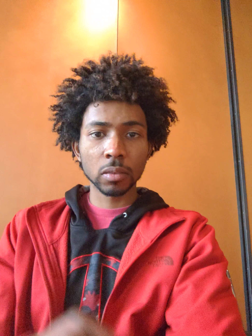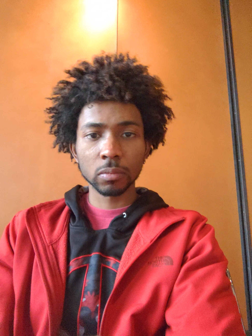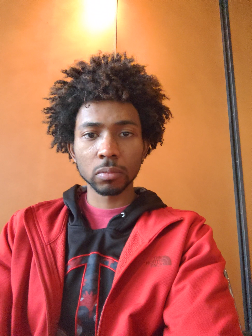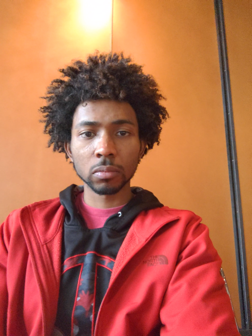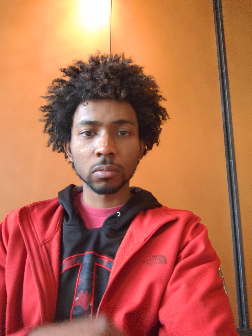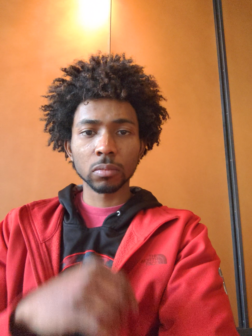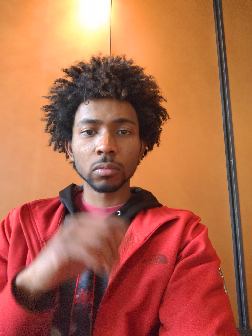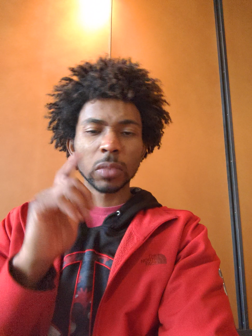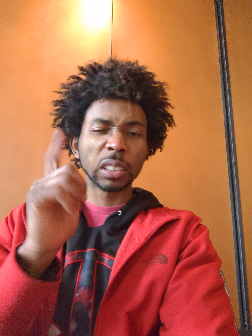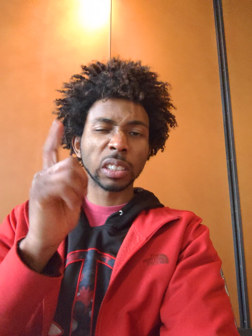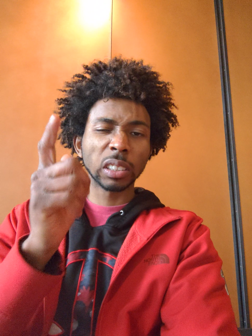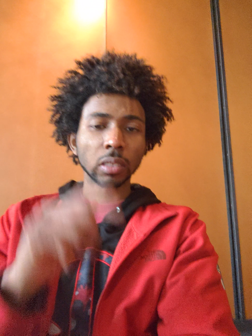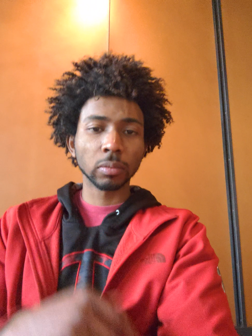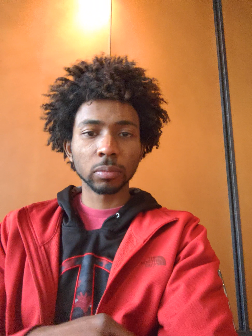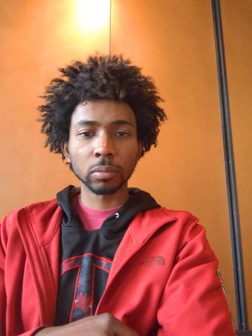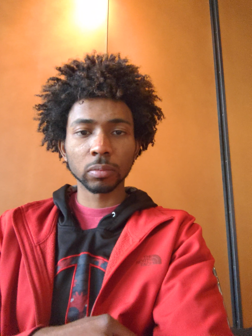later